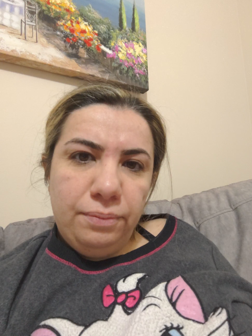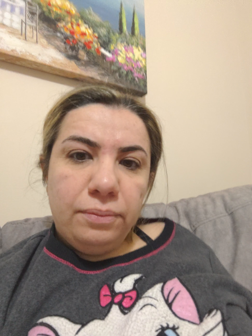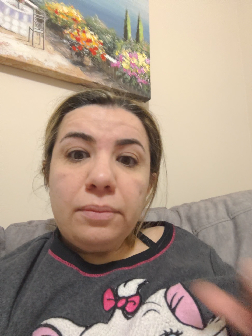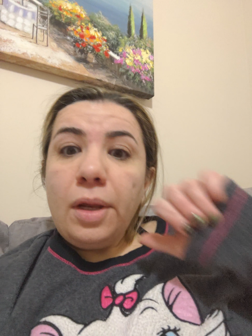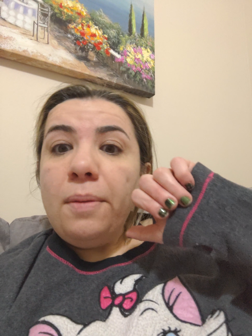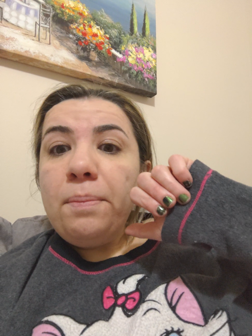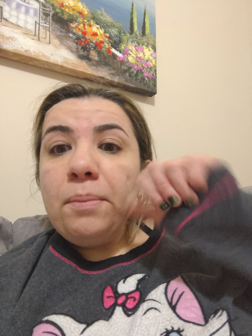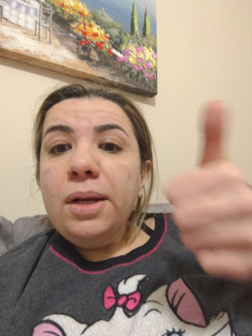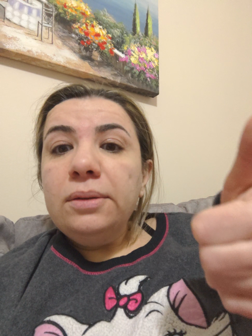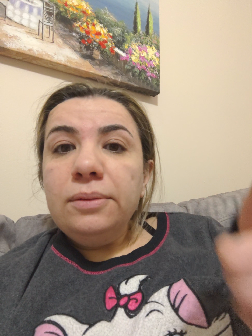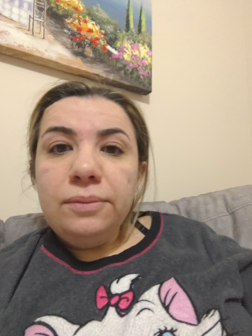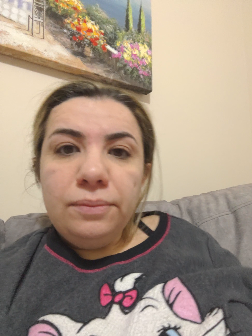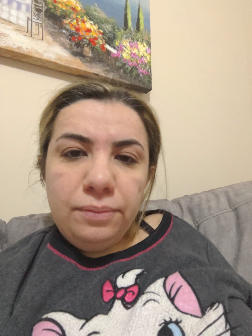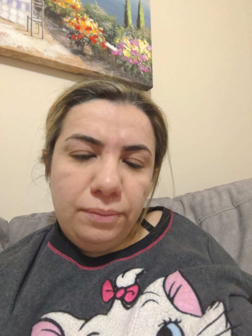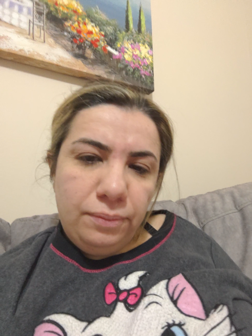tomorrow